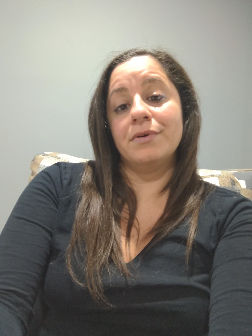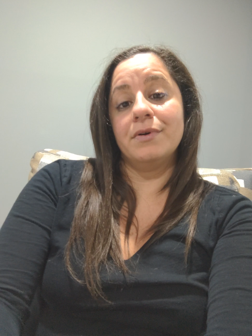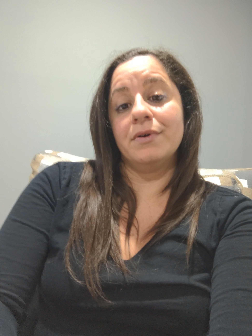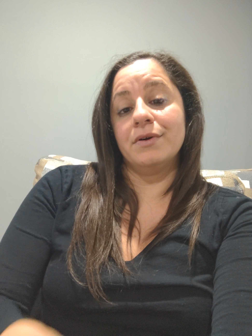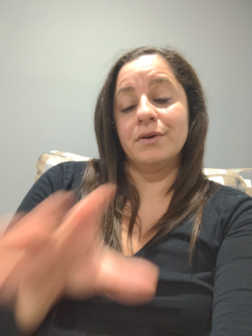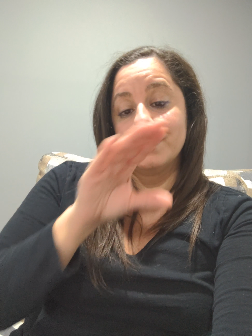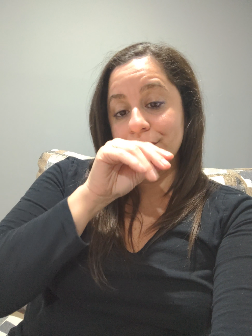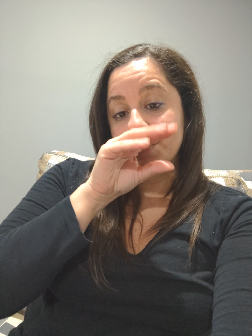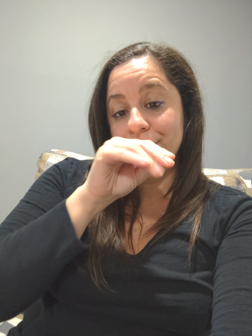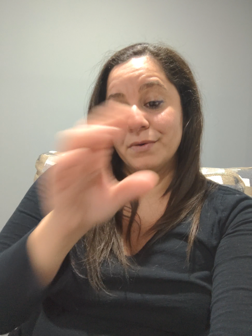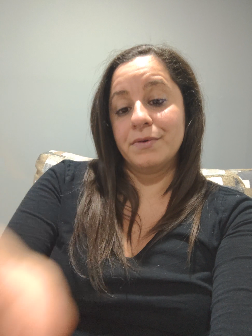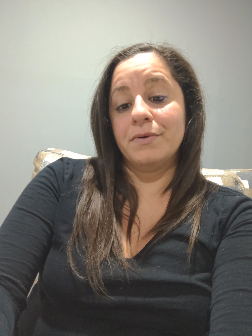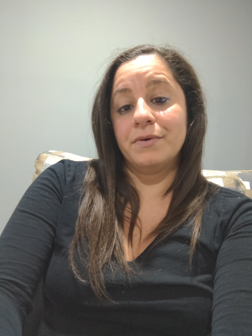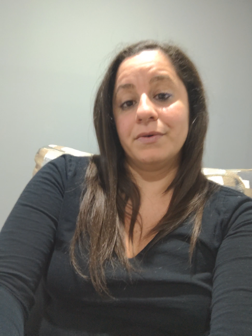goose